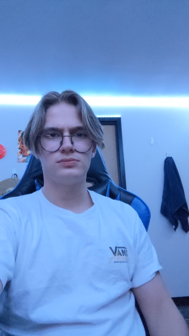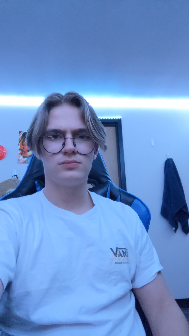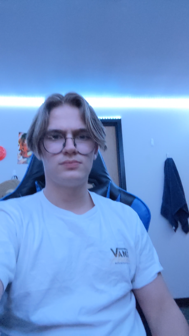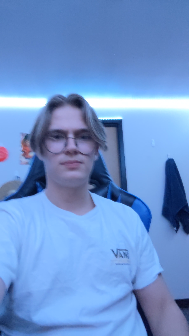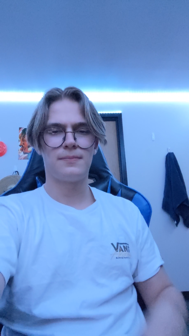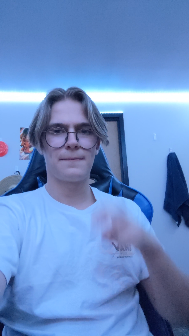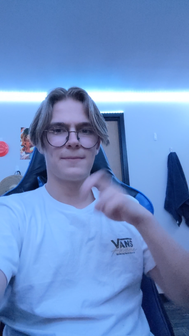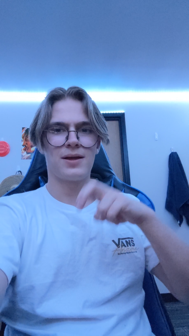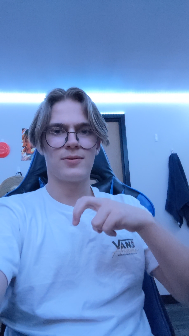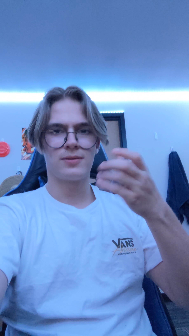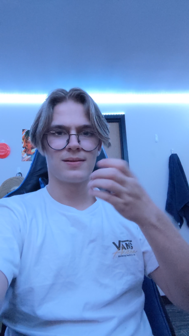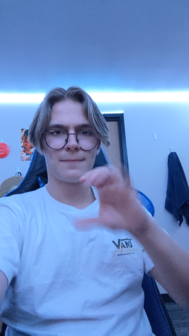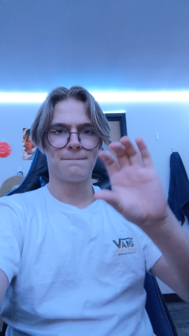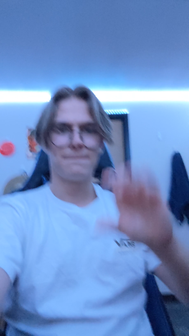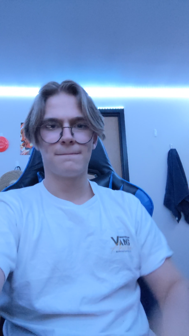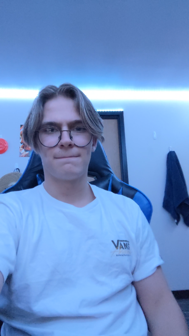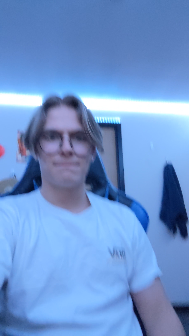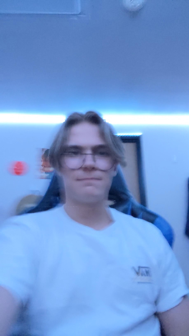potato chip